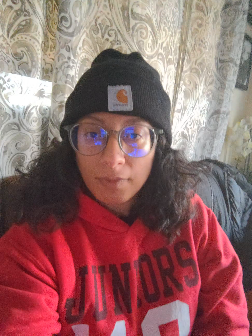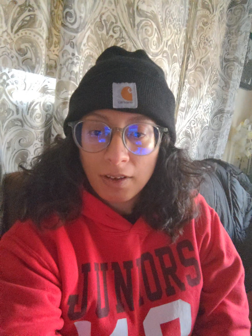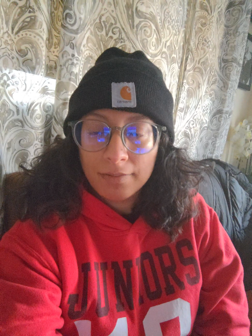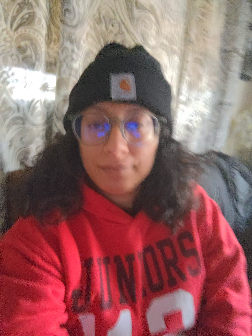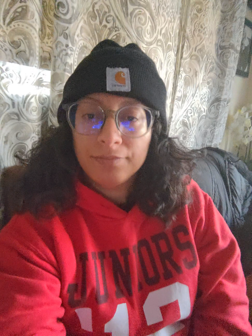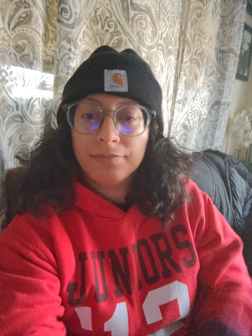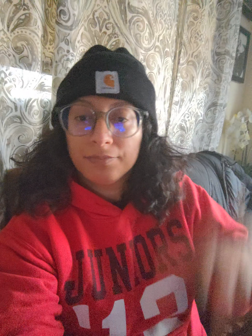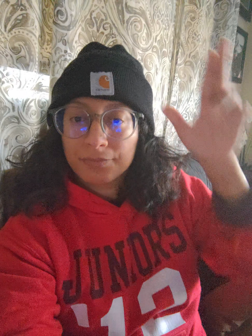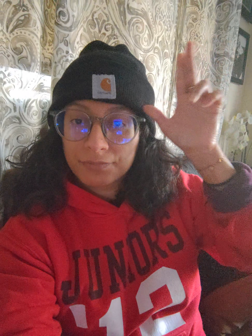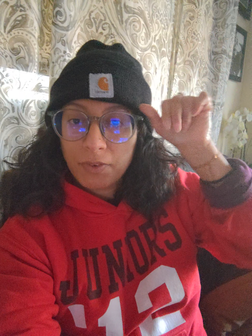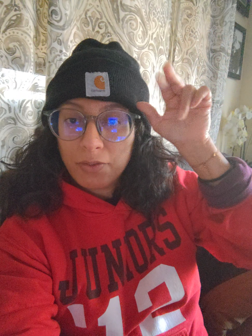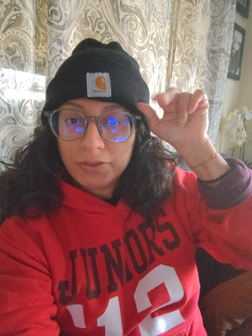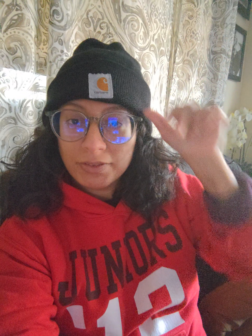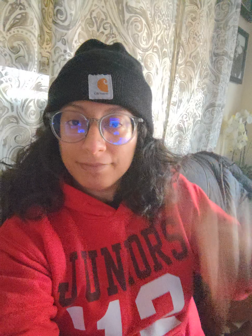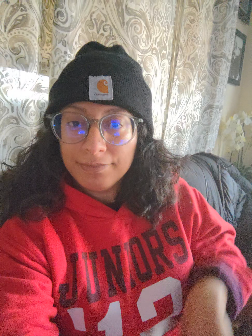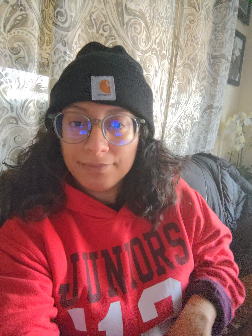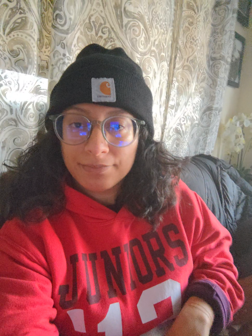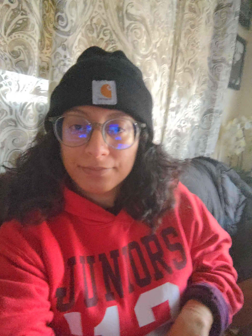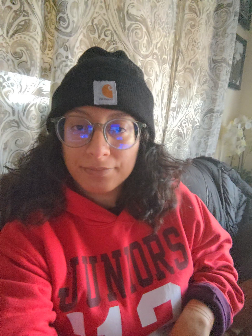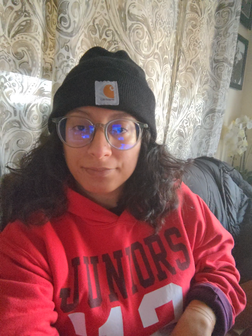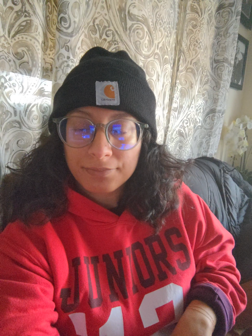horse